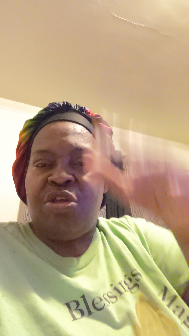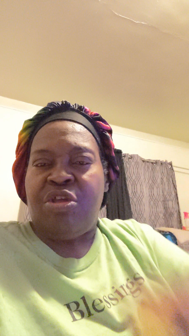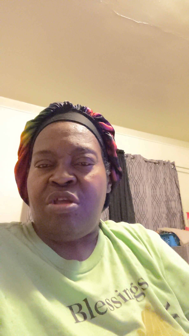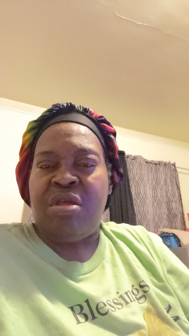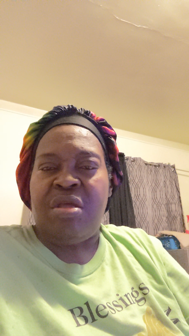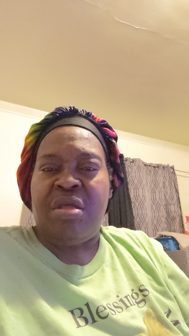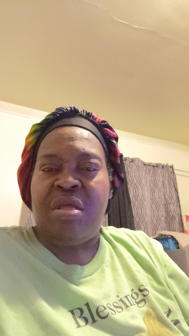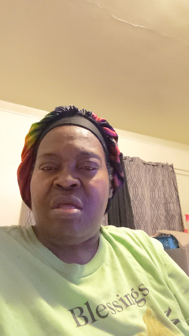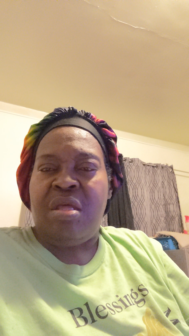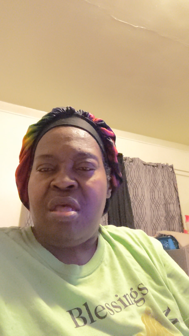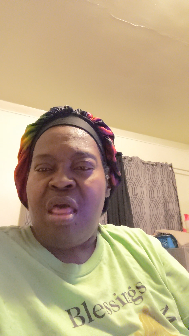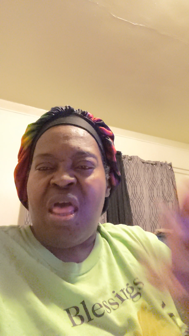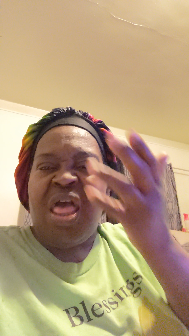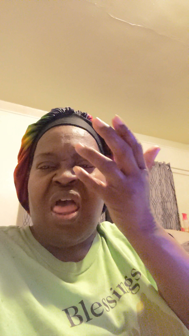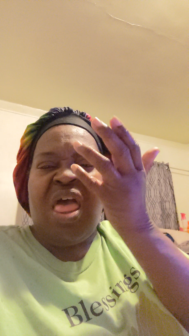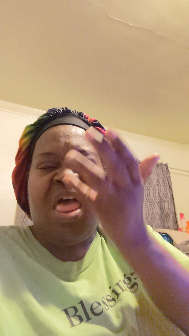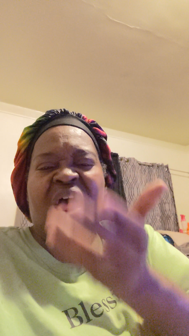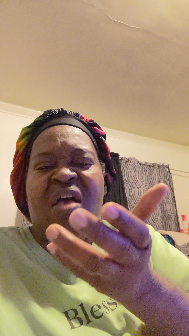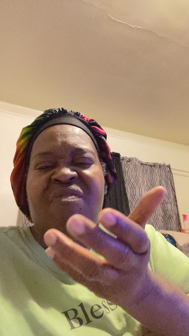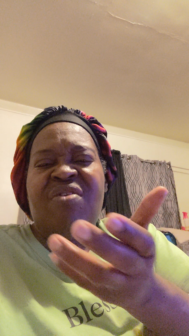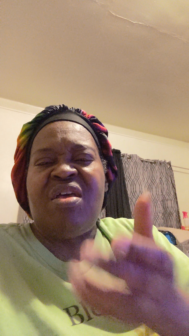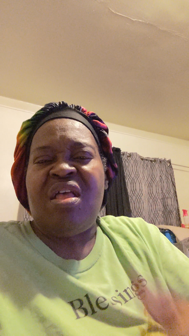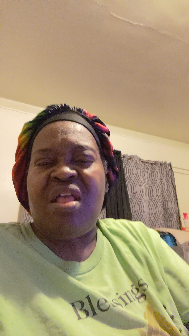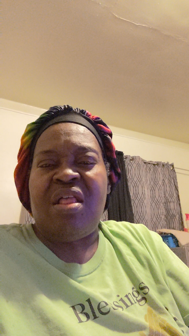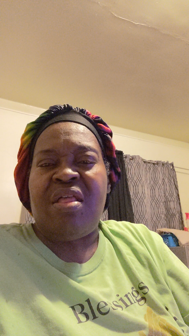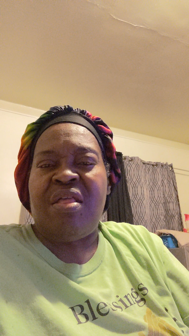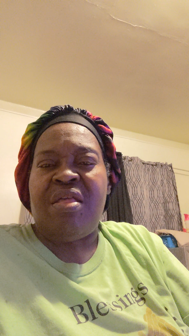heavy